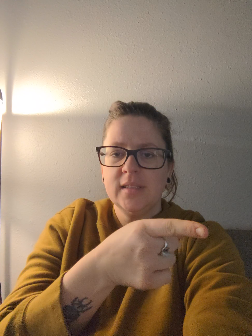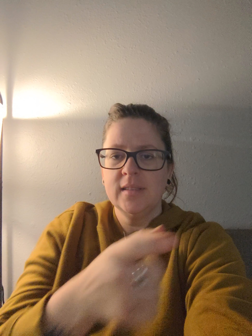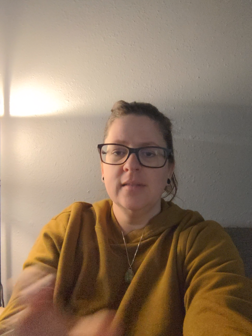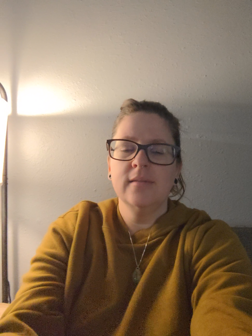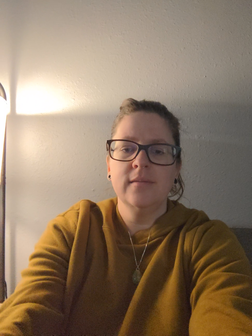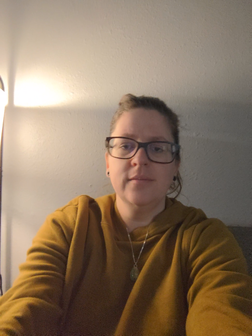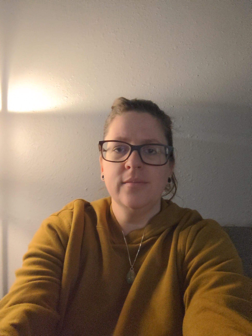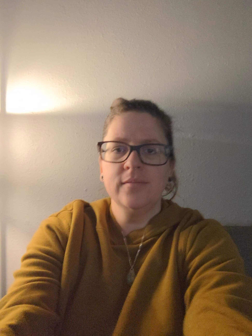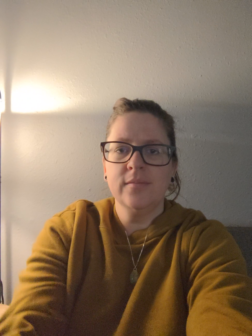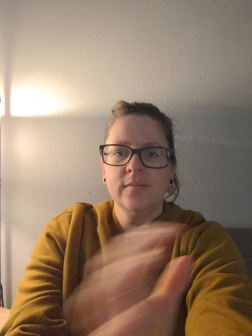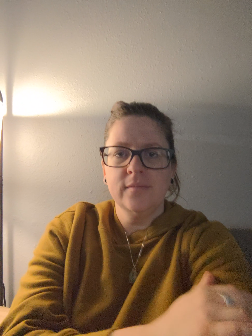he/she/it